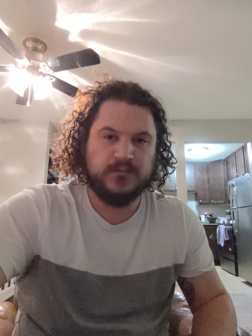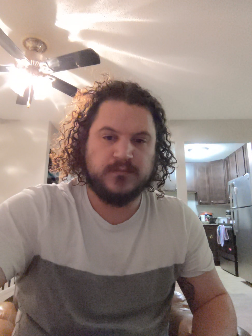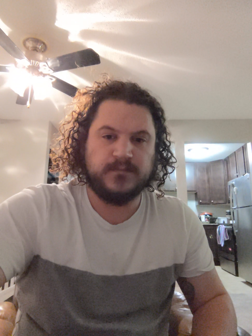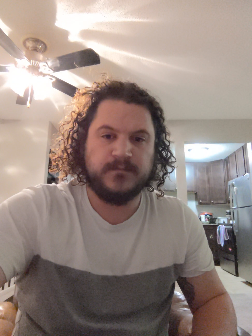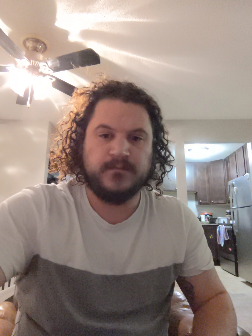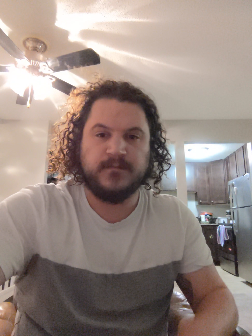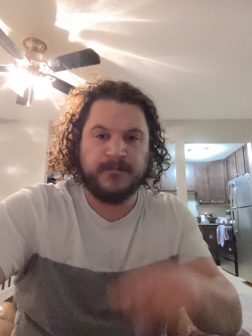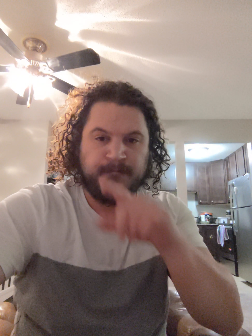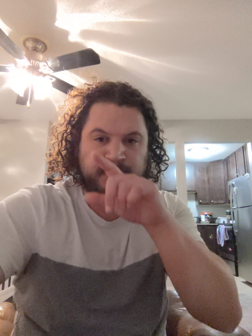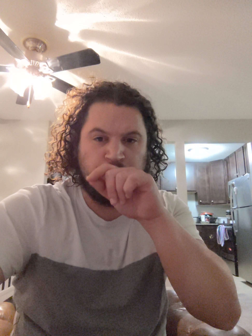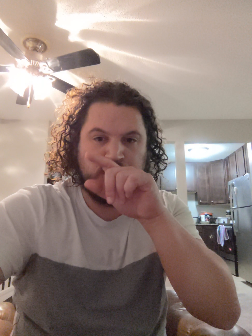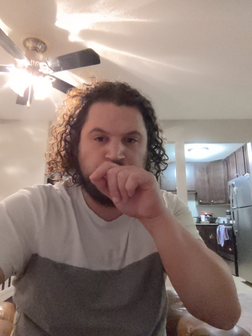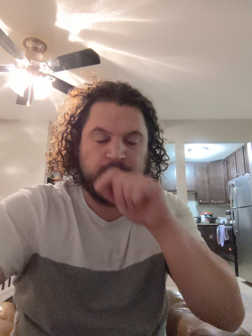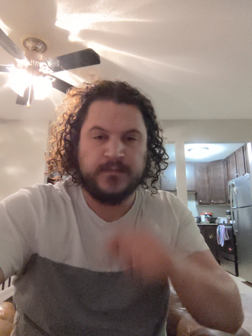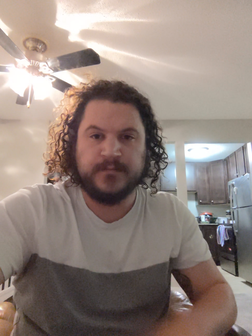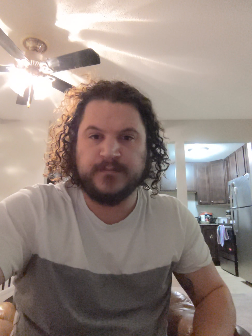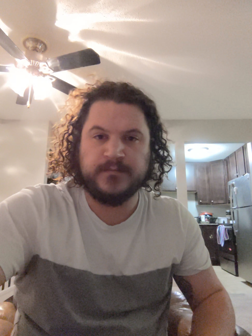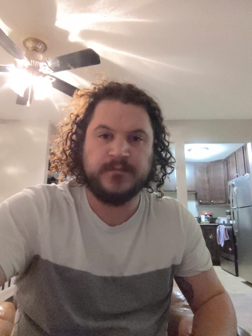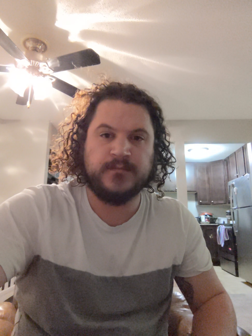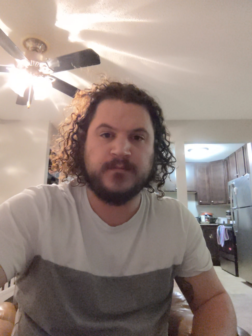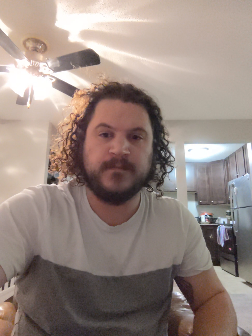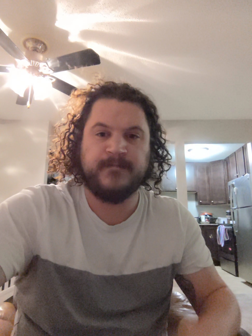bird